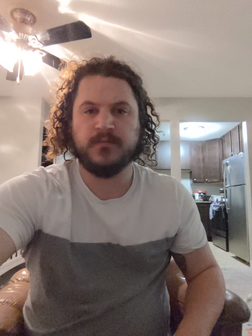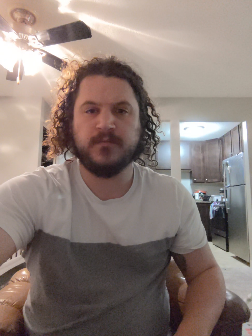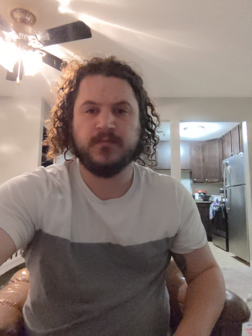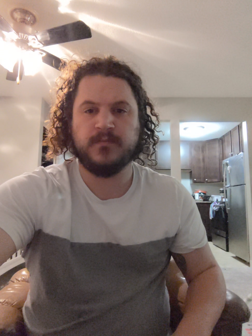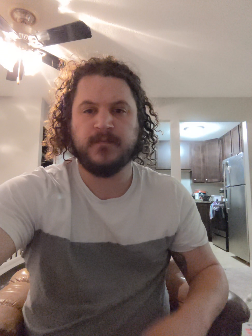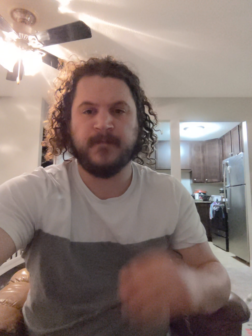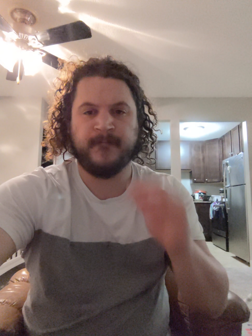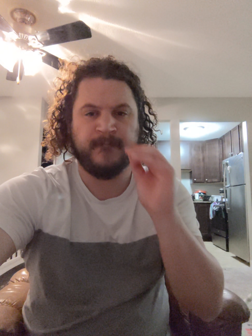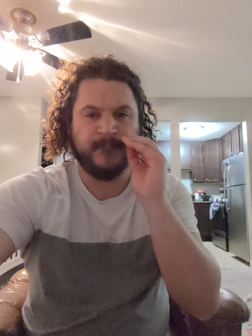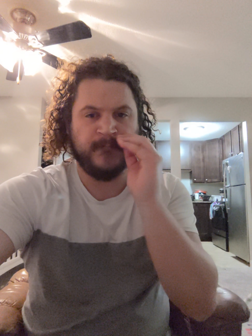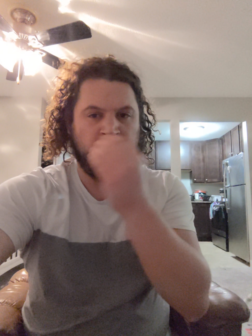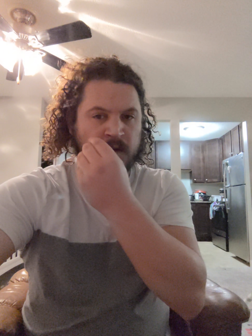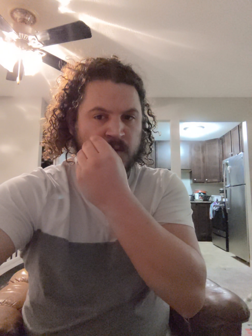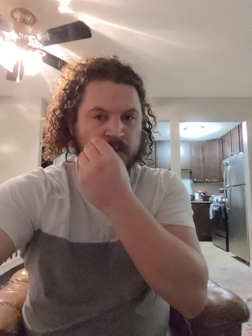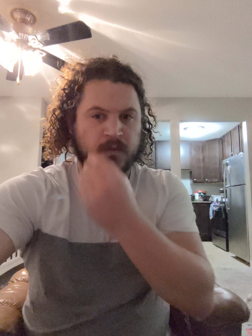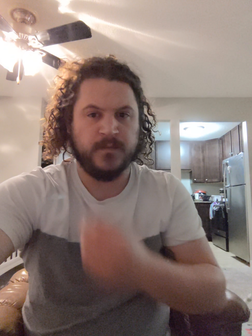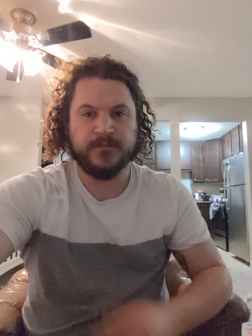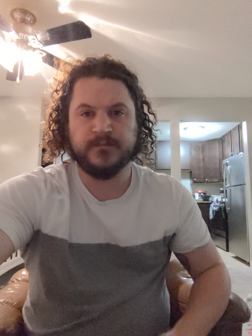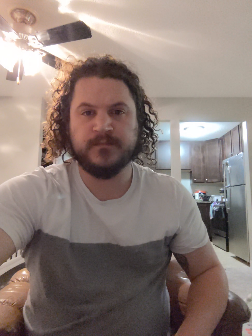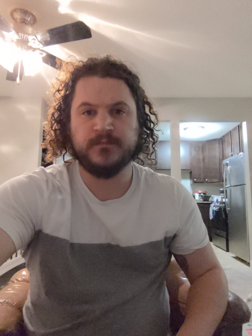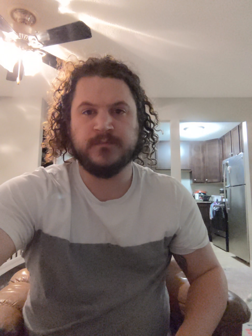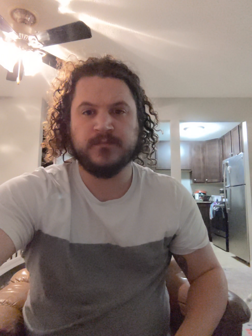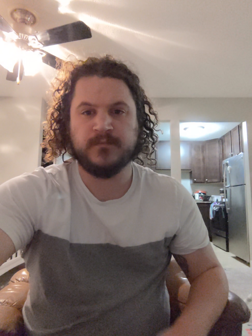flower